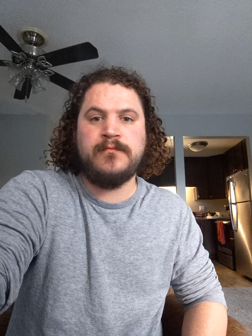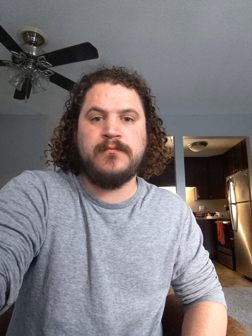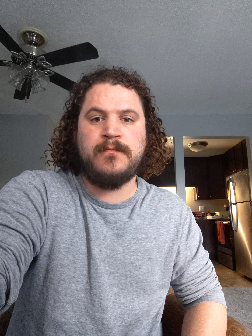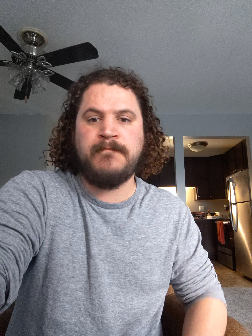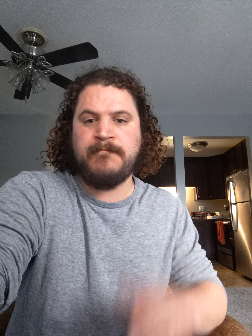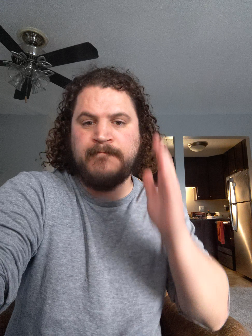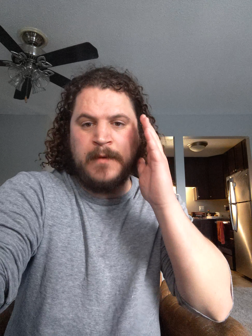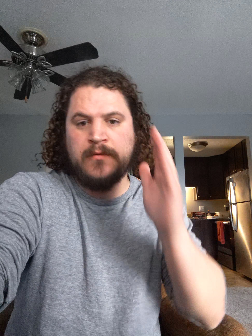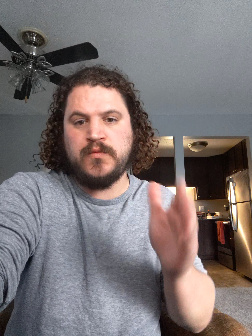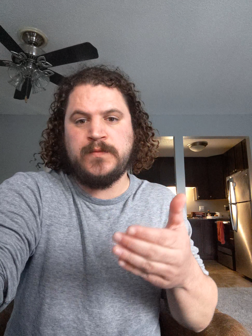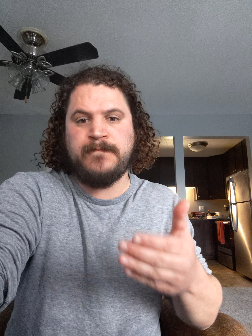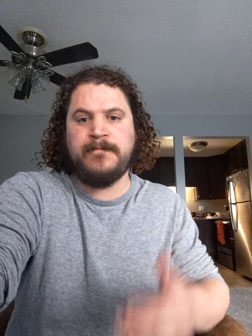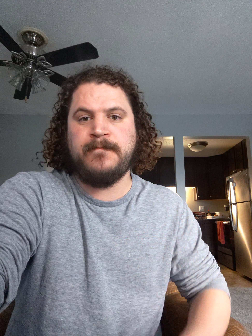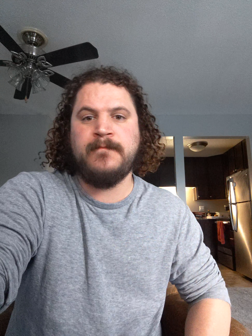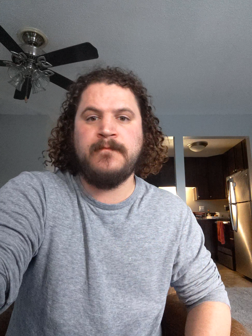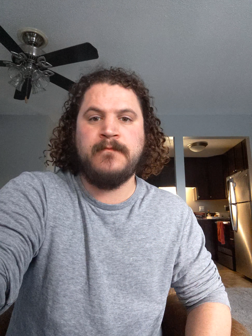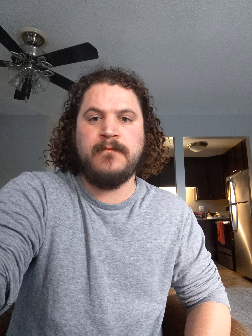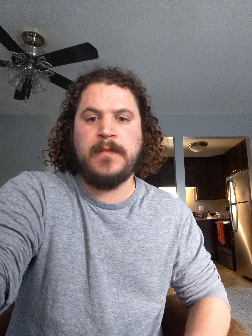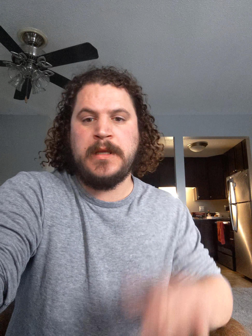bedroom